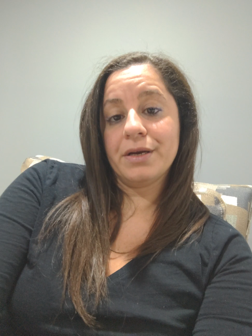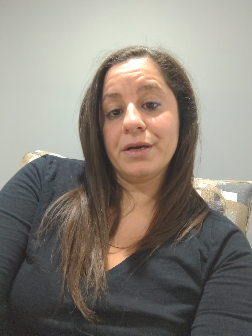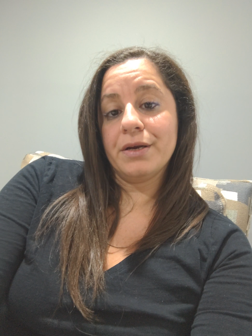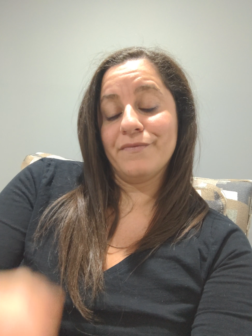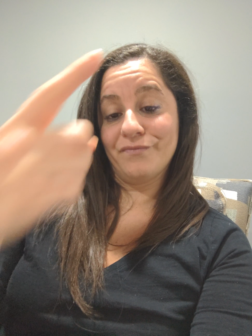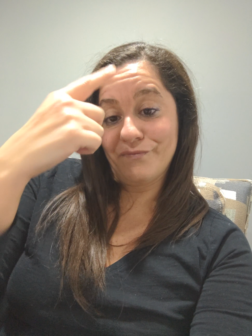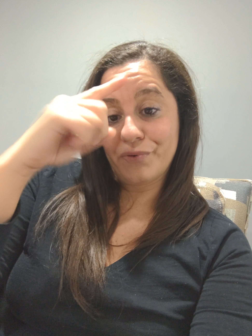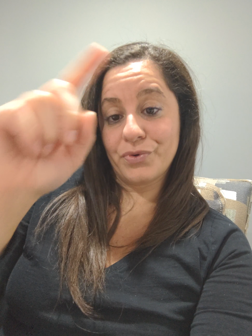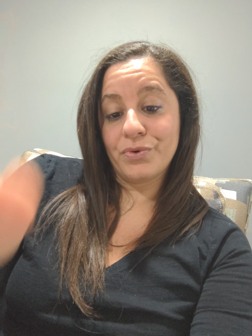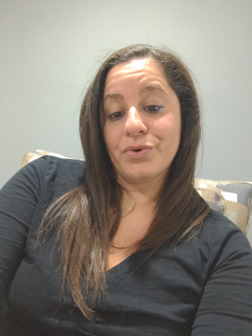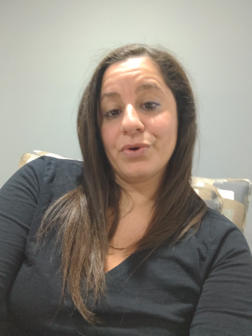for